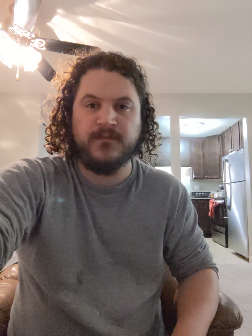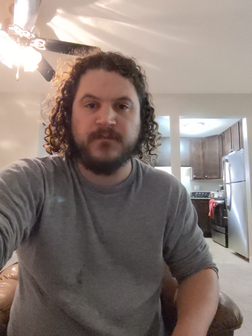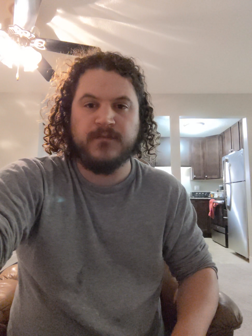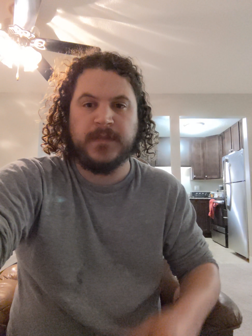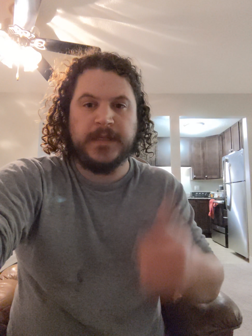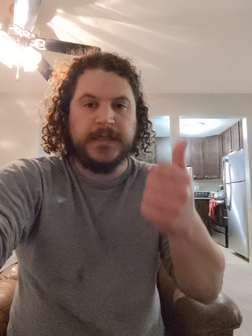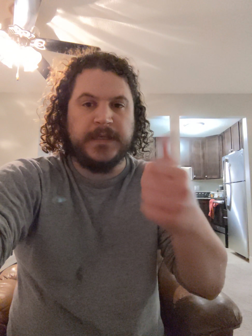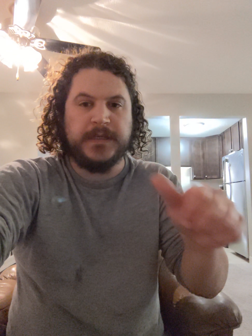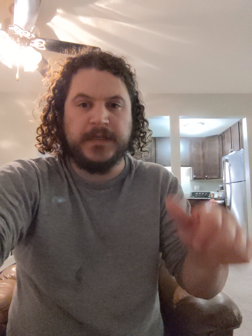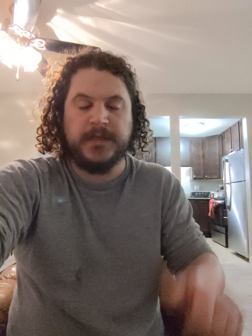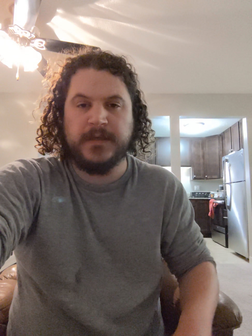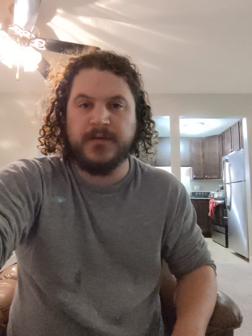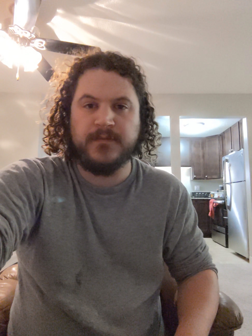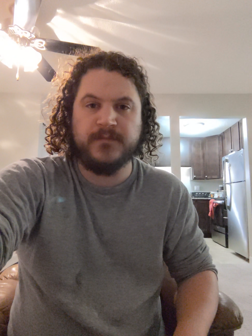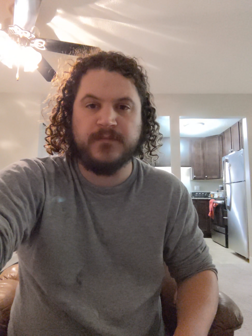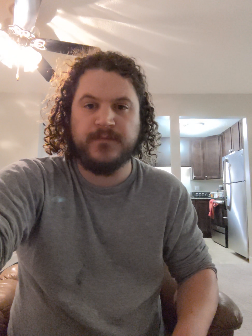any